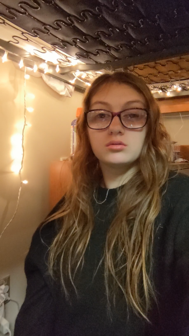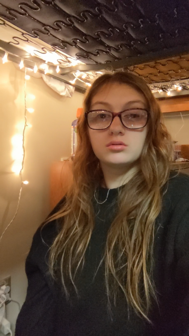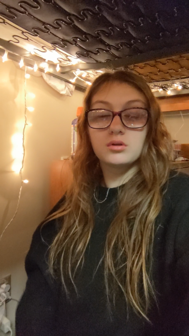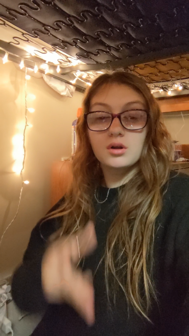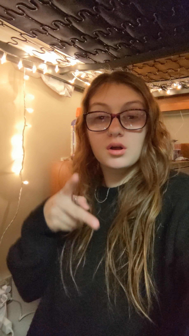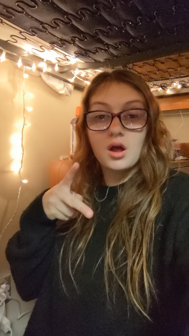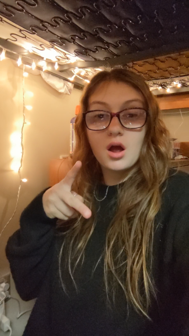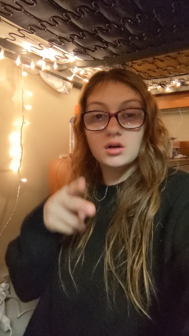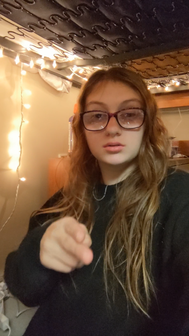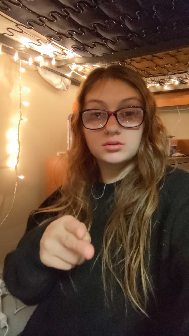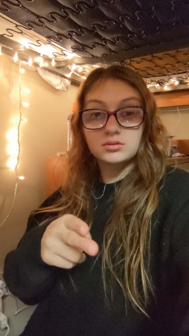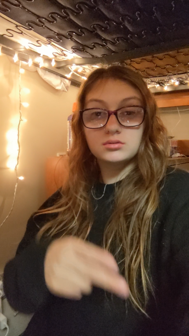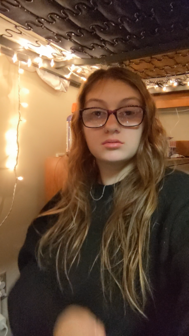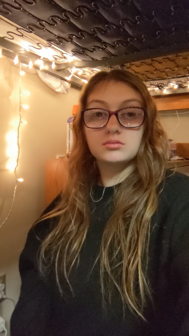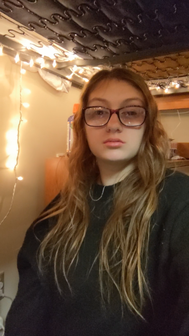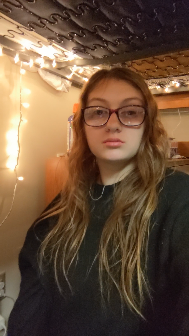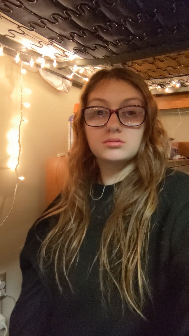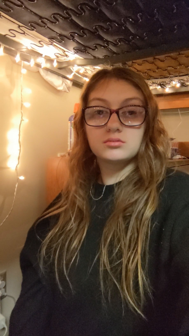cut